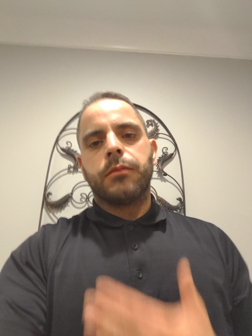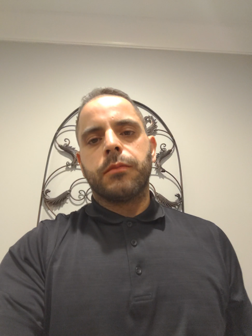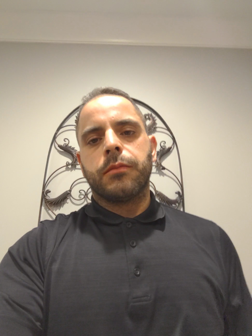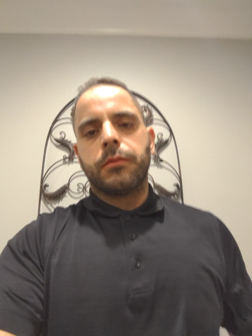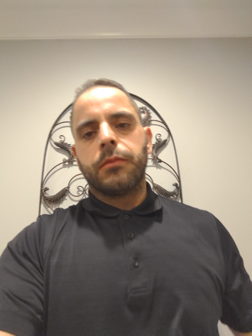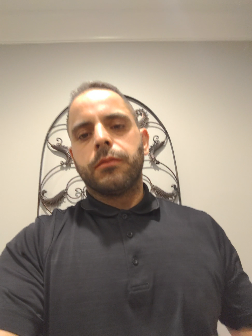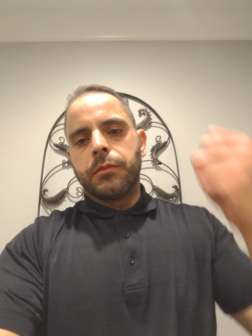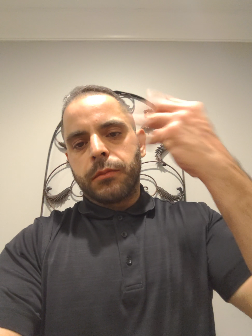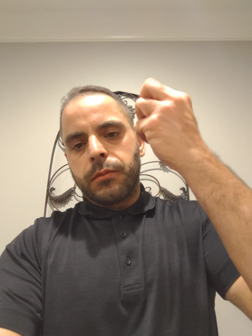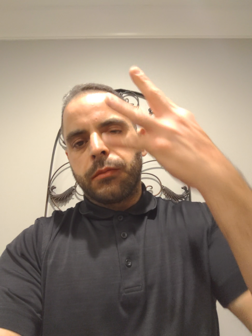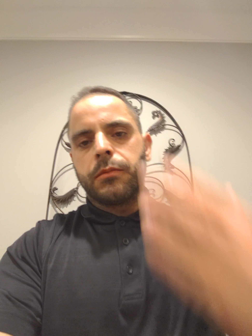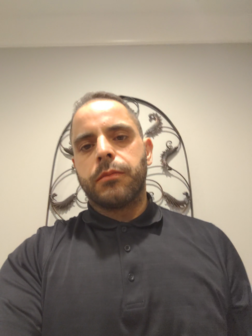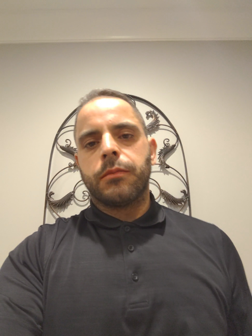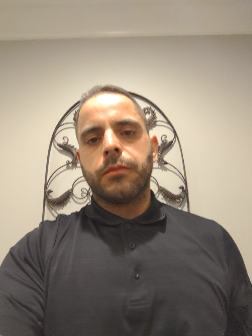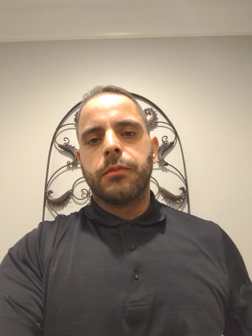shower